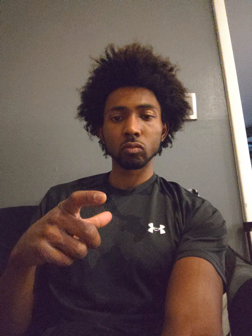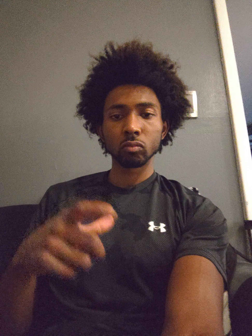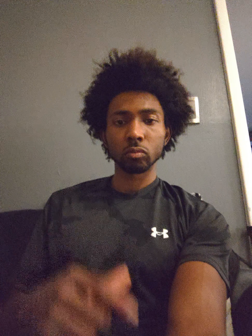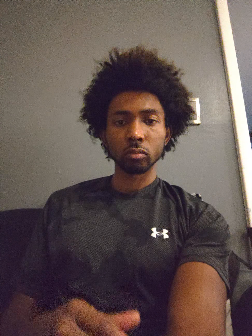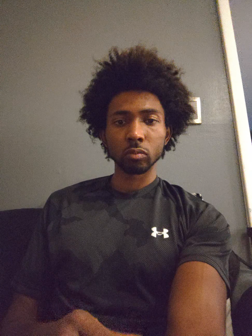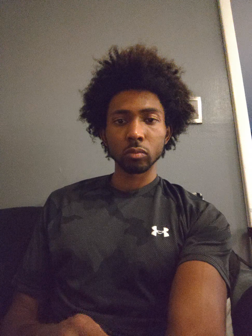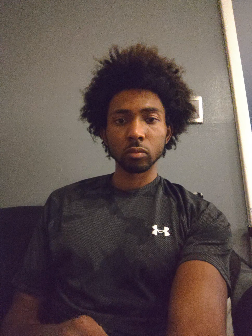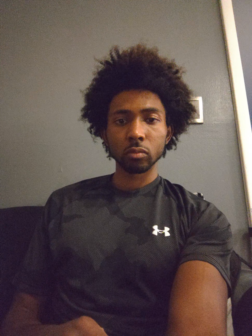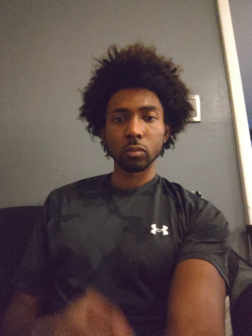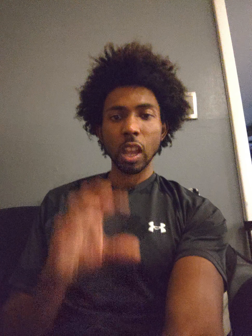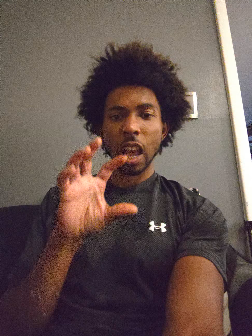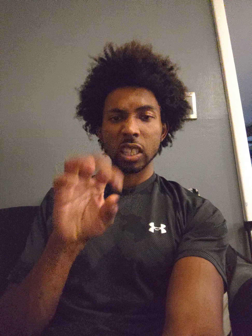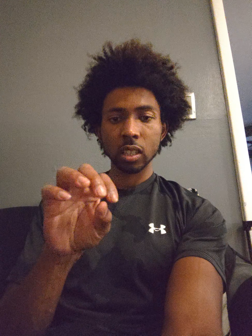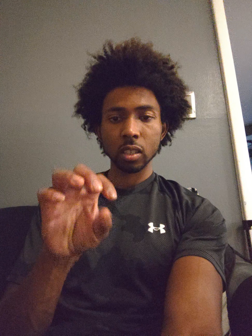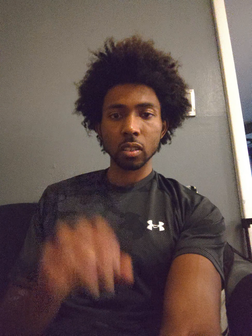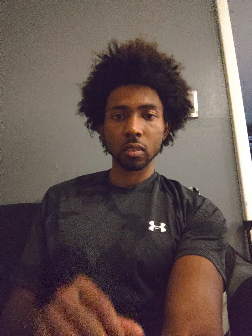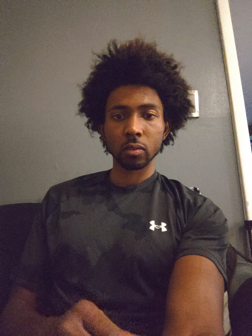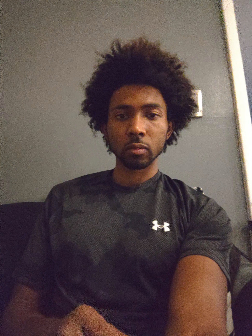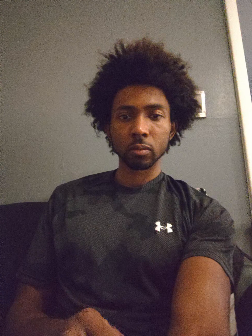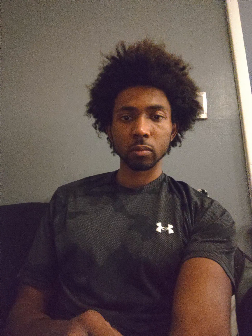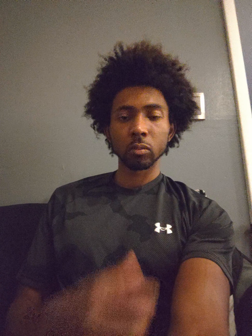bite